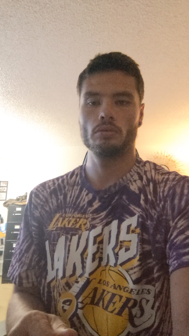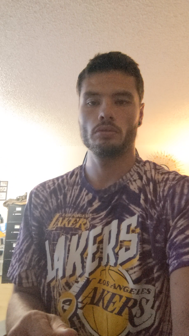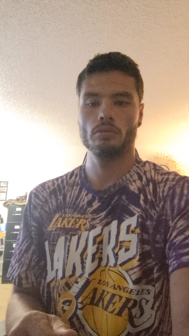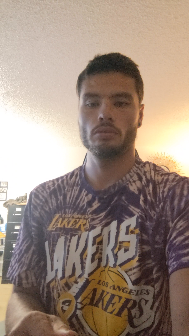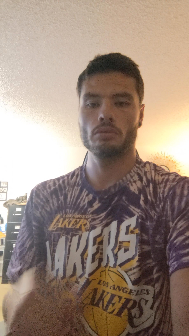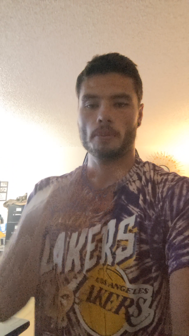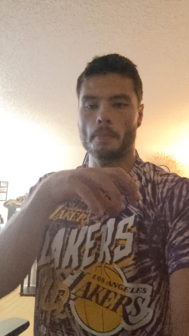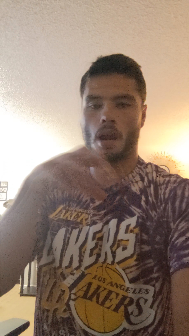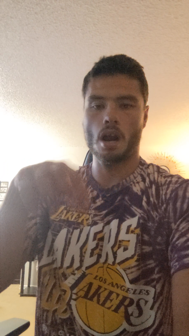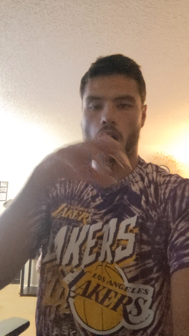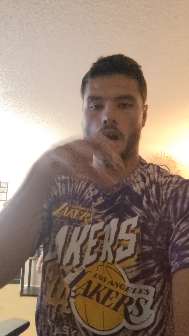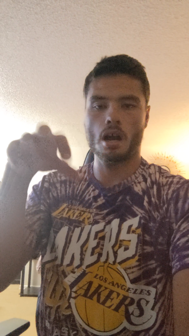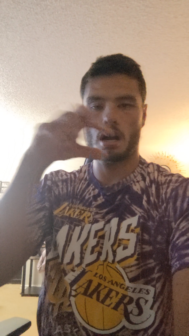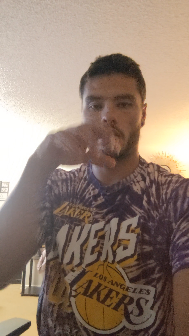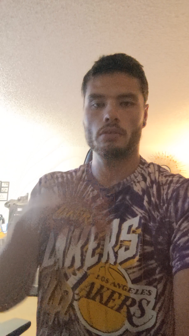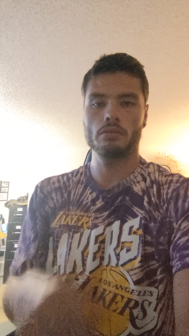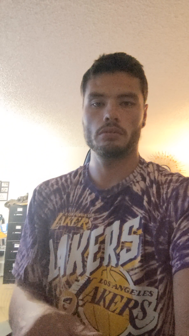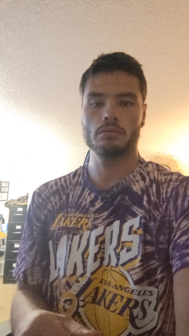block